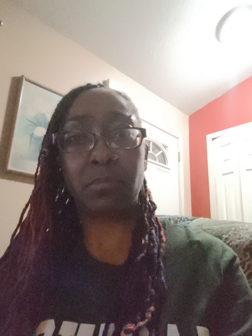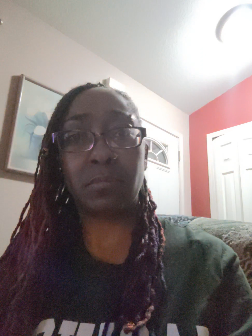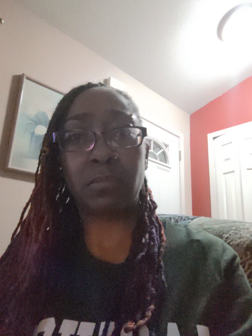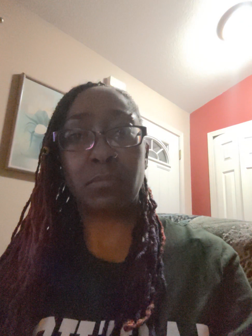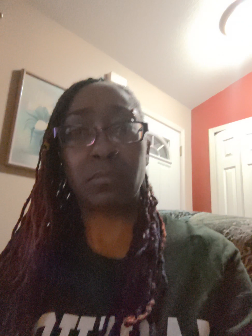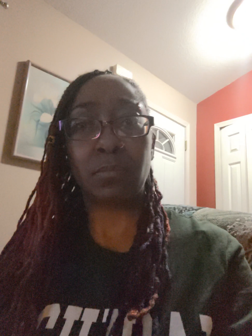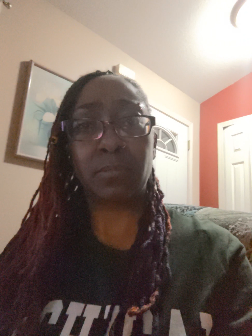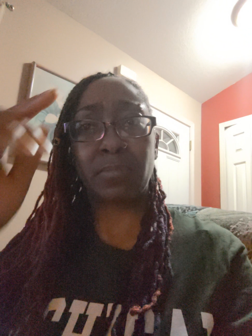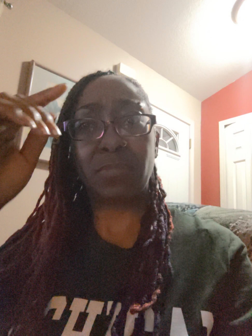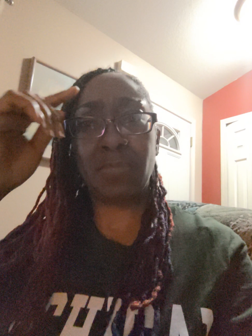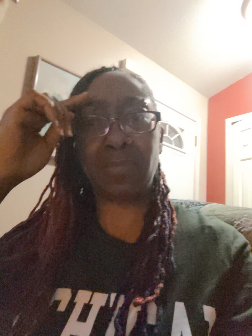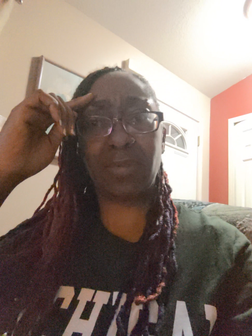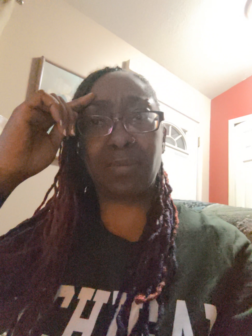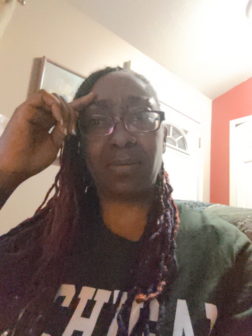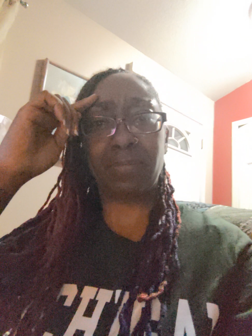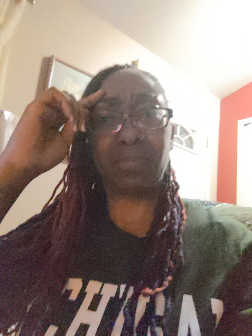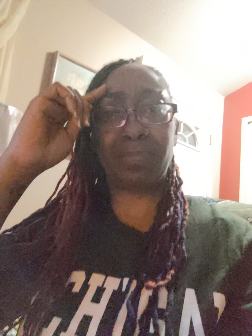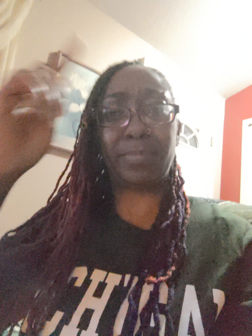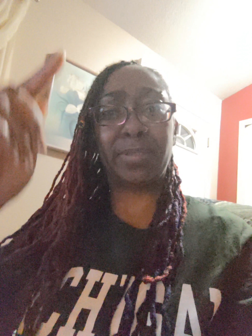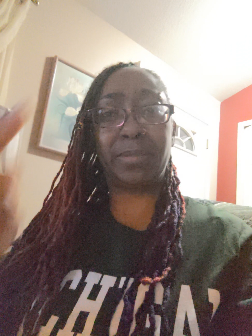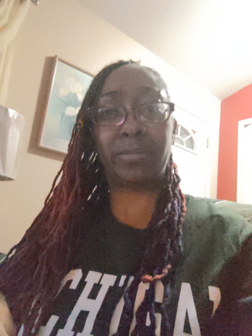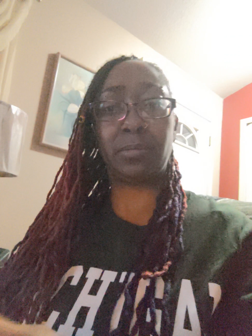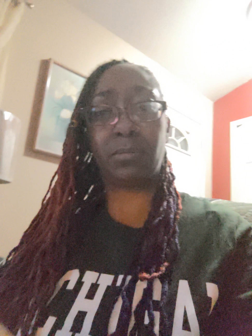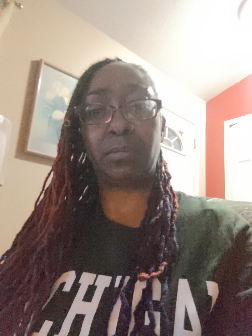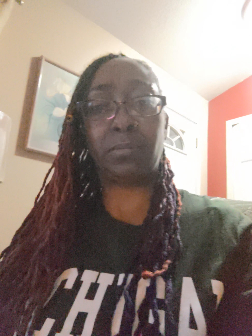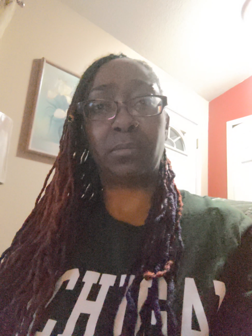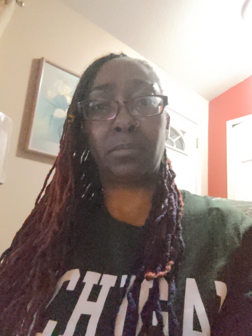penny